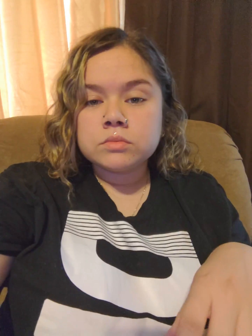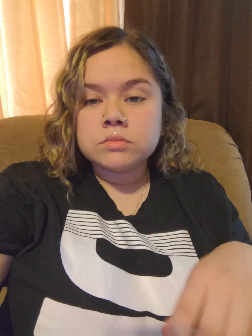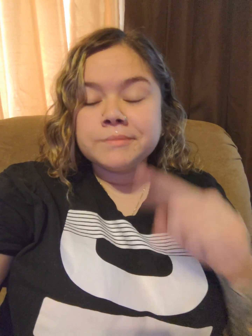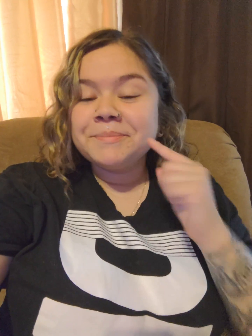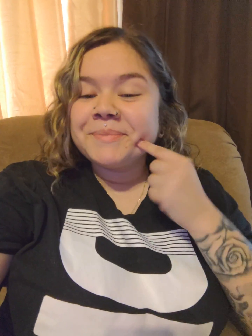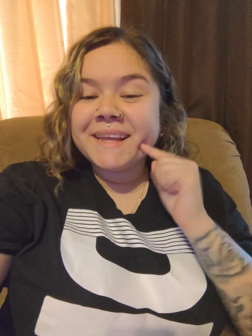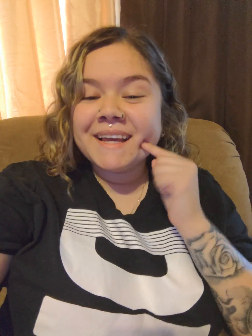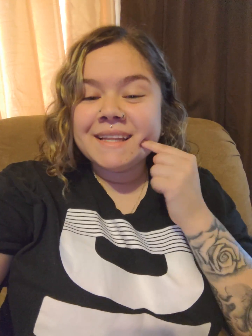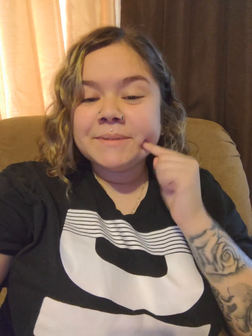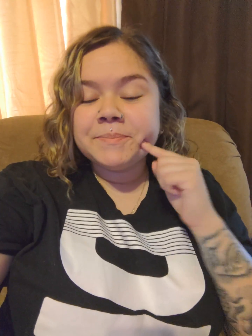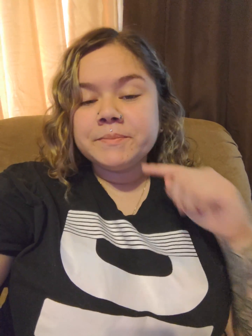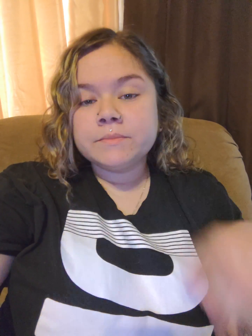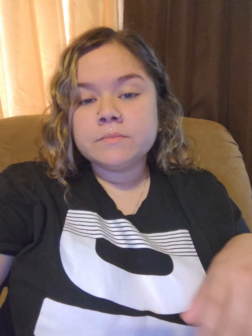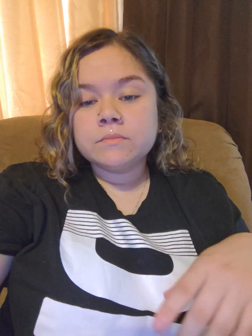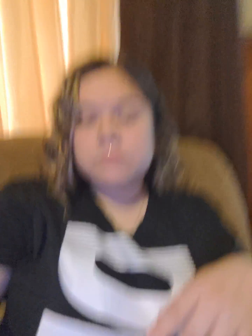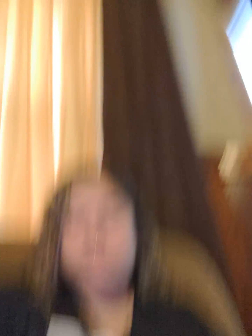candy